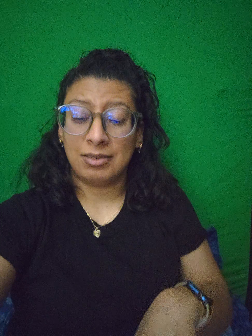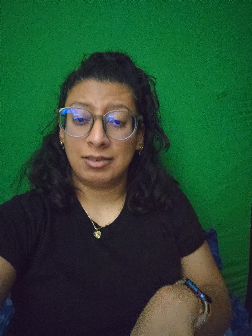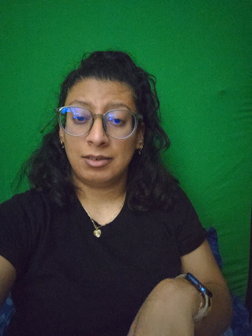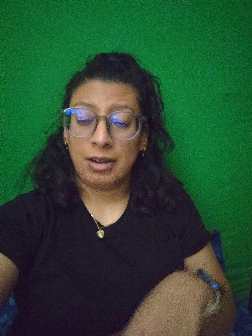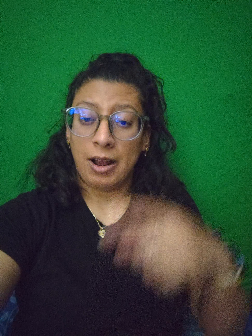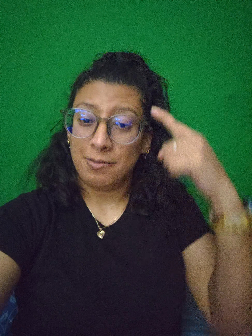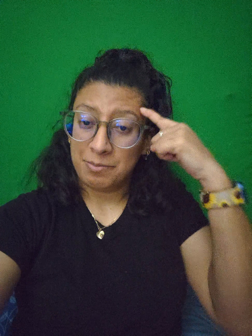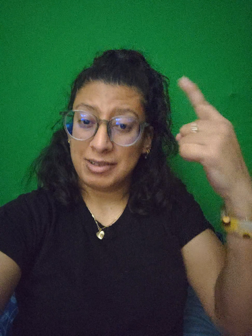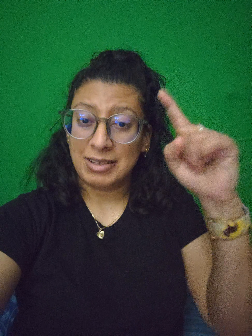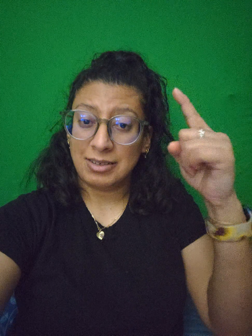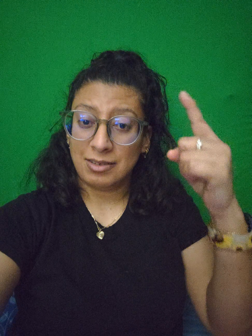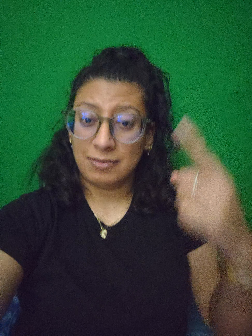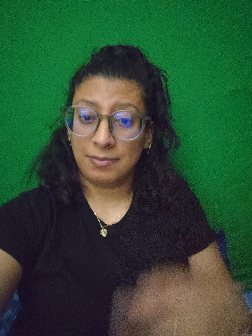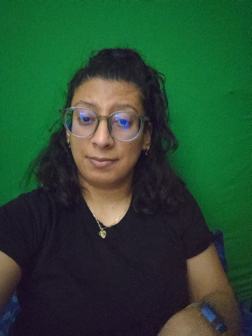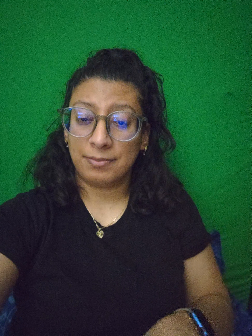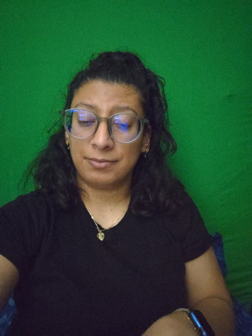penny